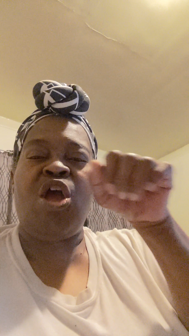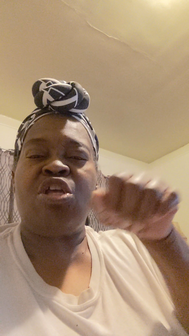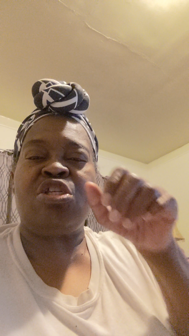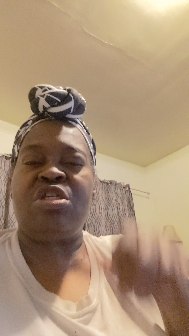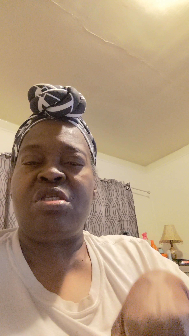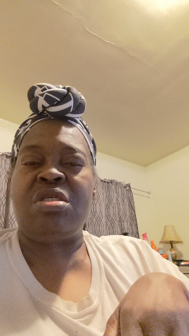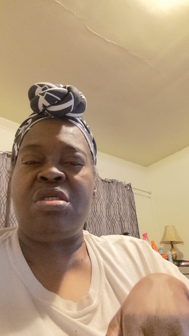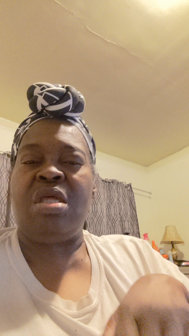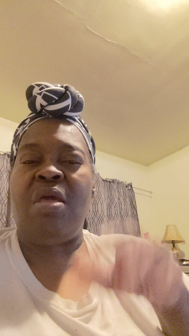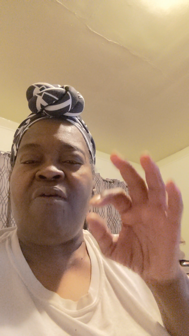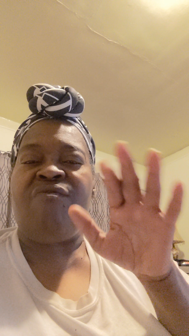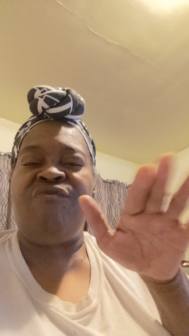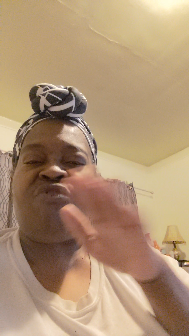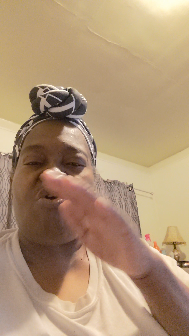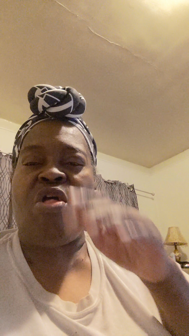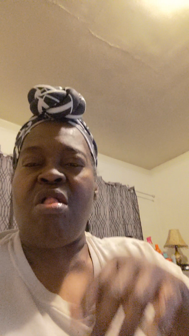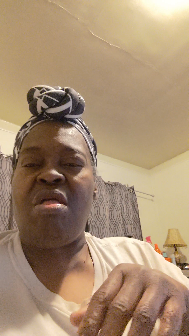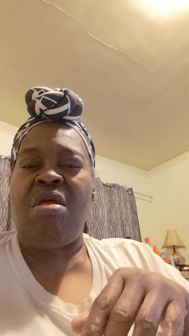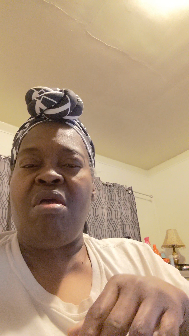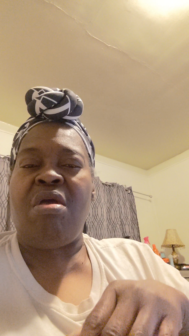full